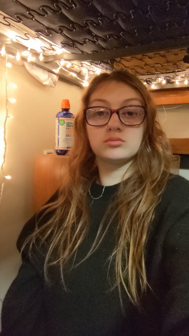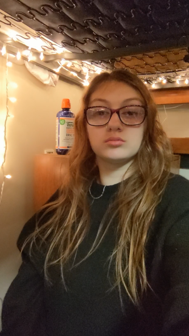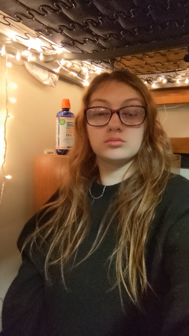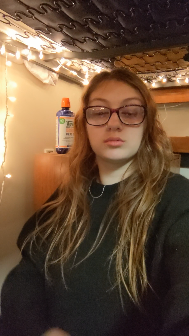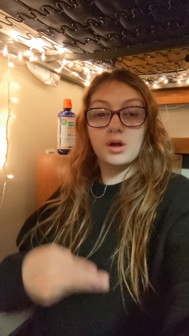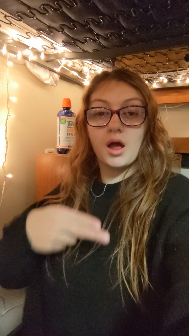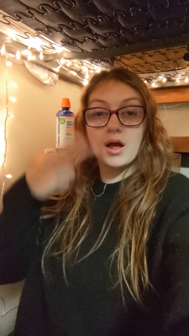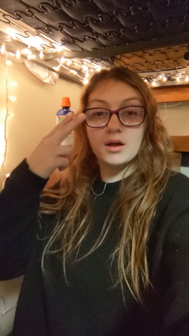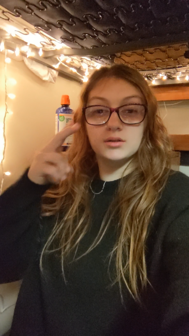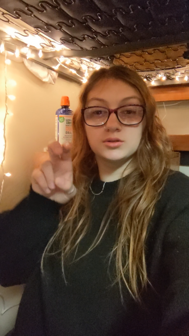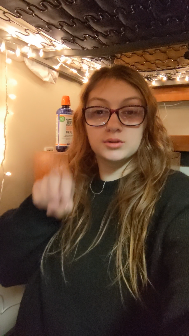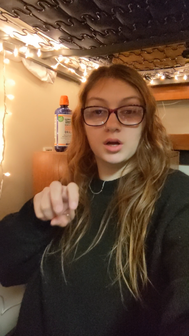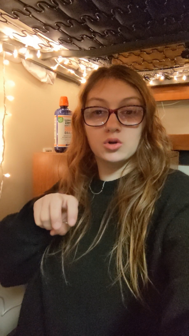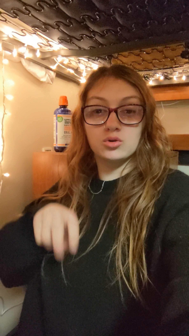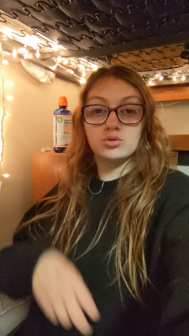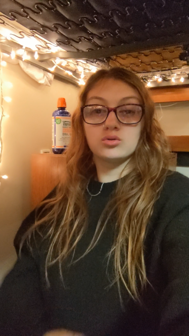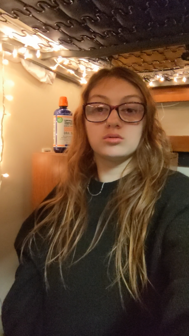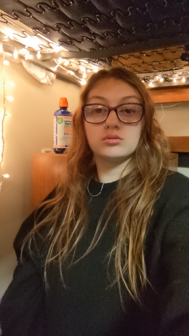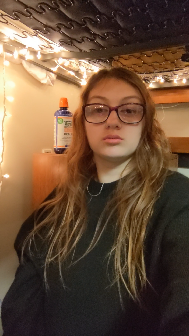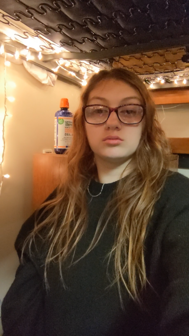high chair